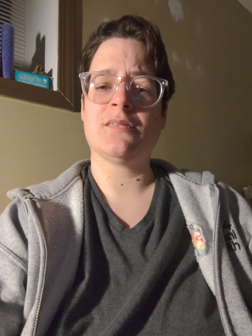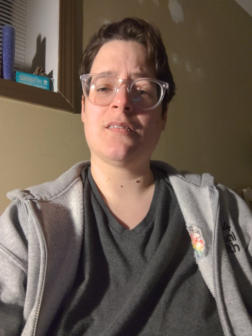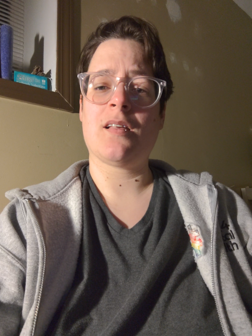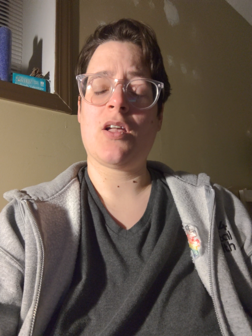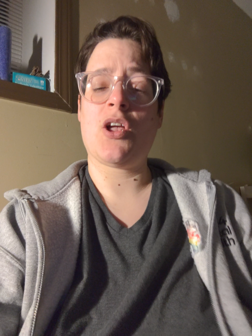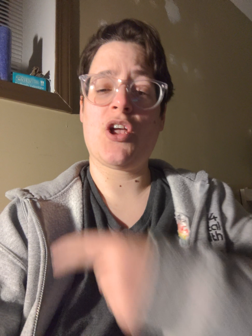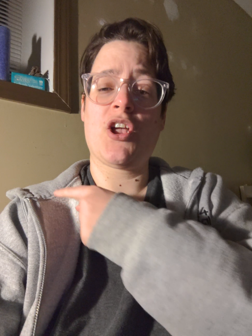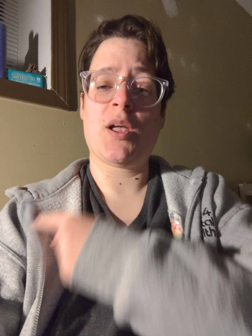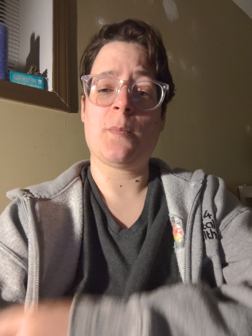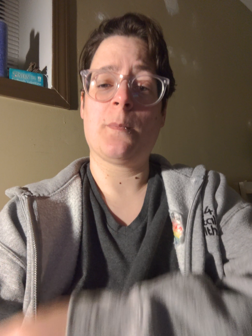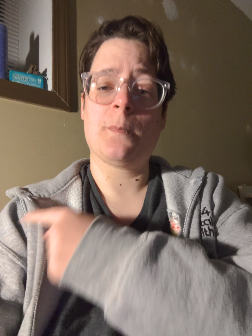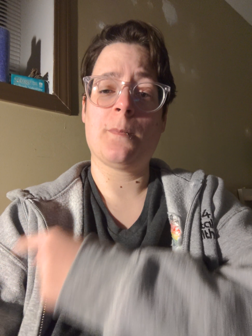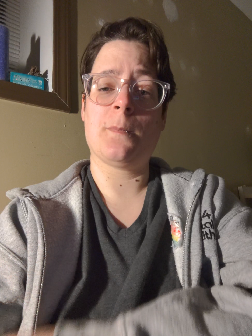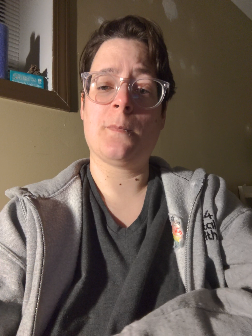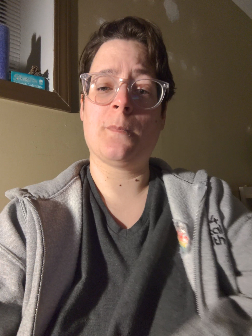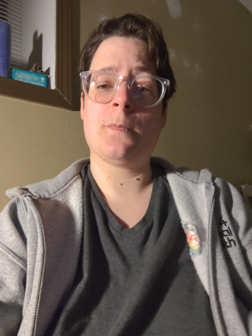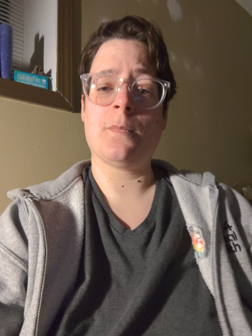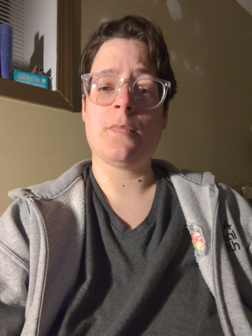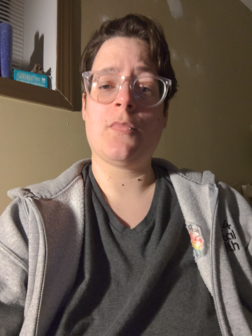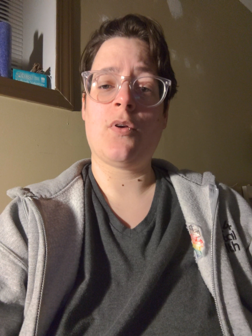arm